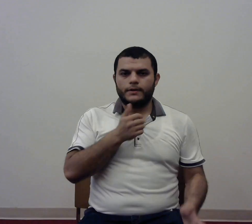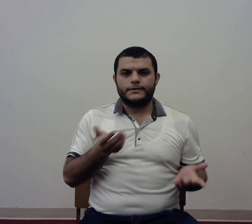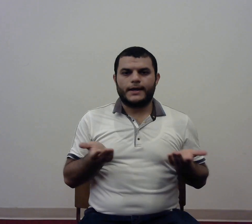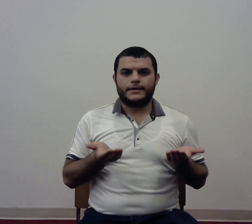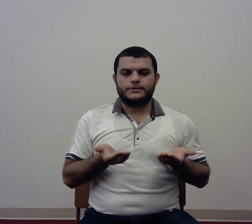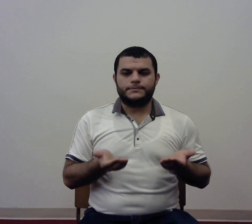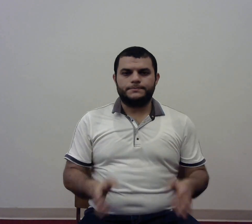nədir